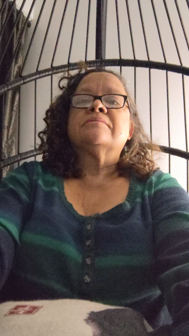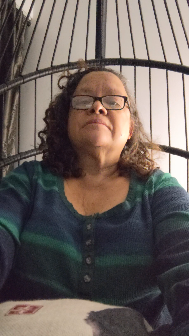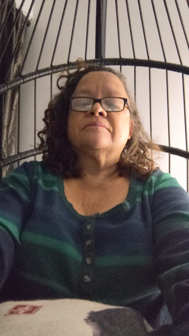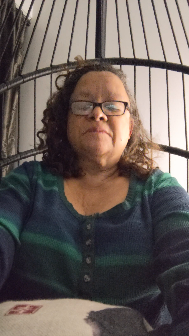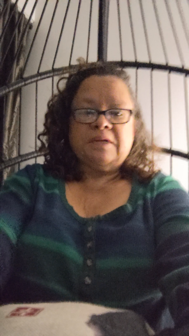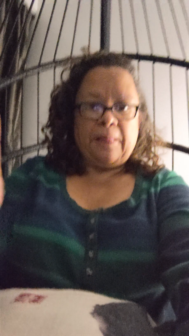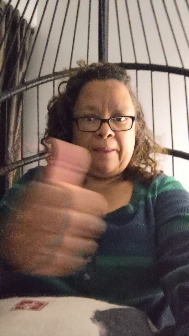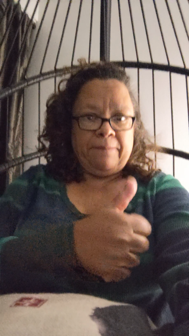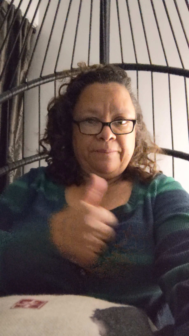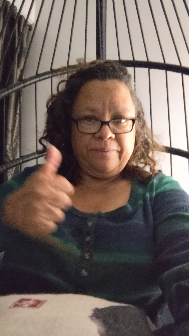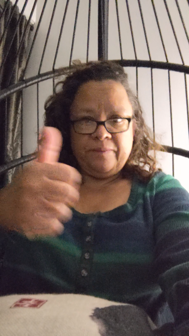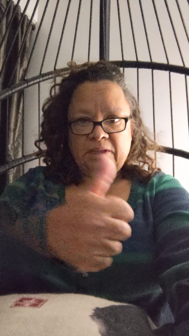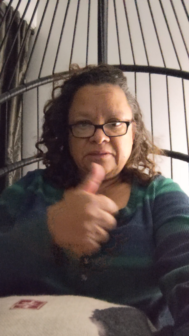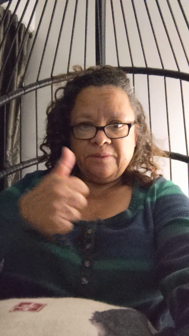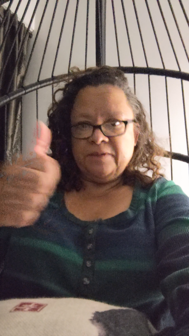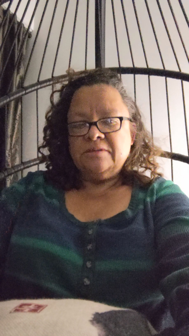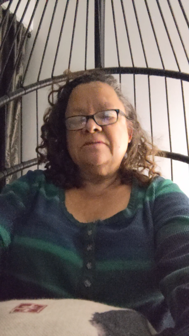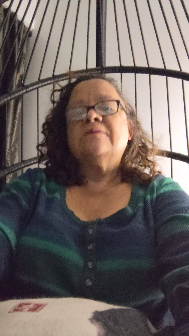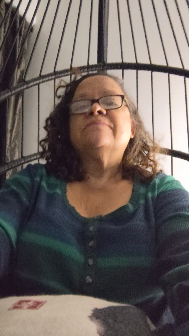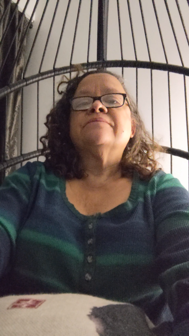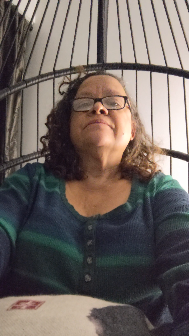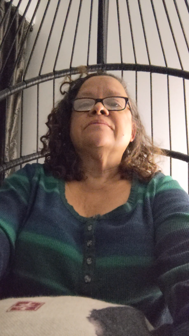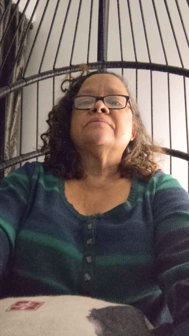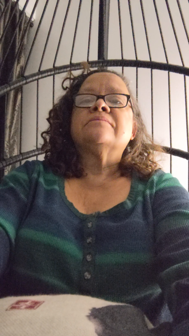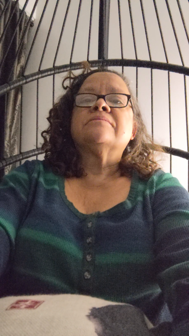basement